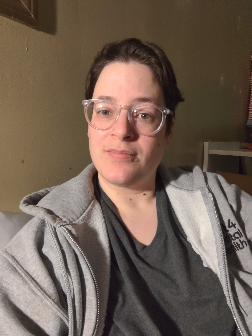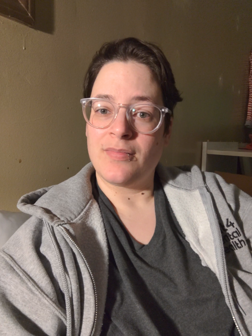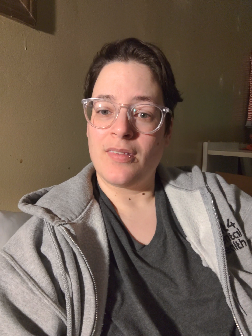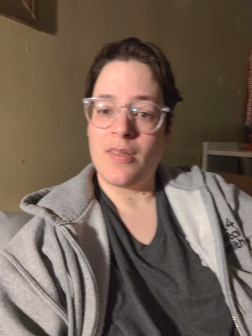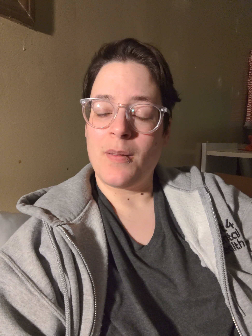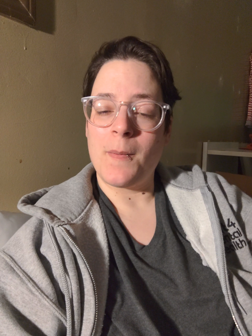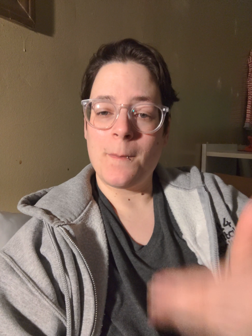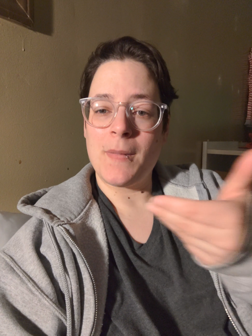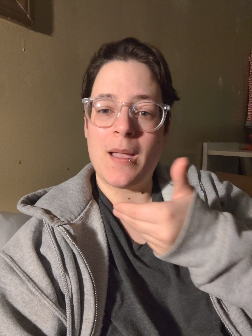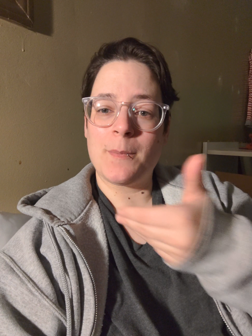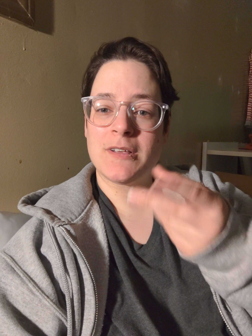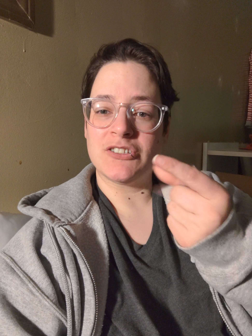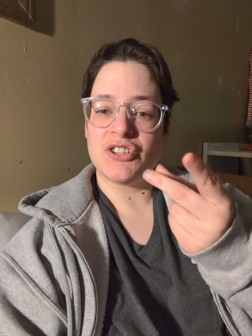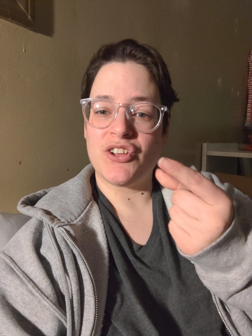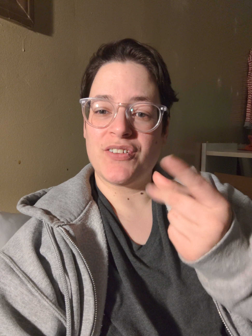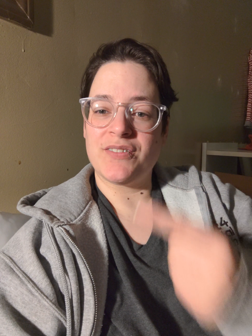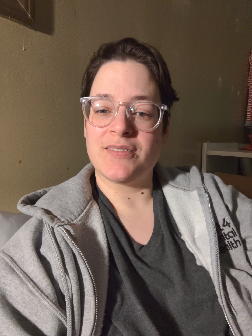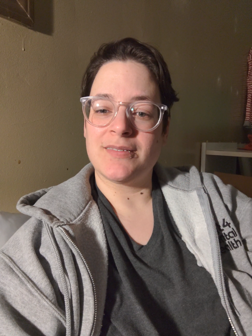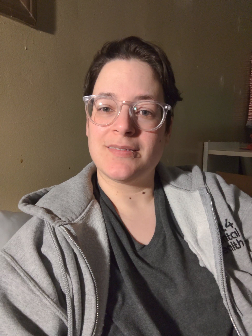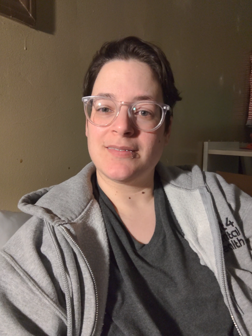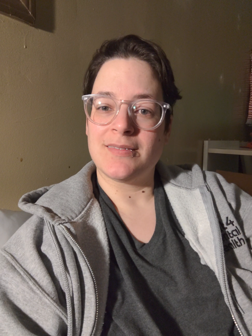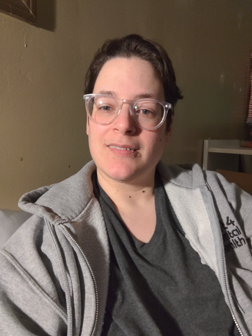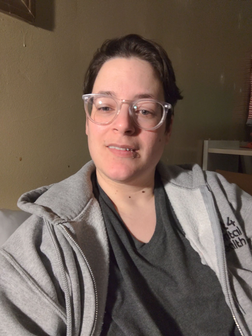puppy